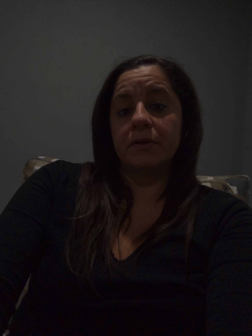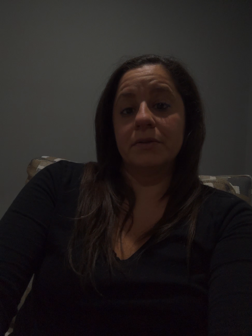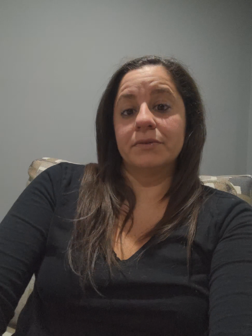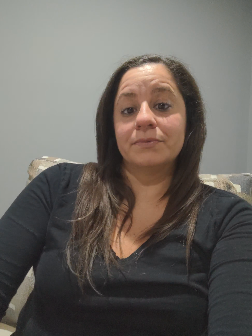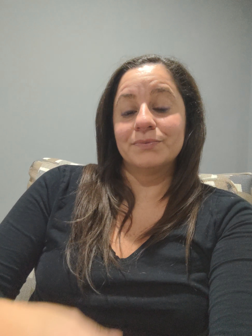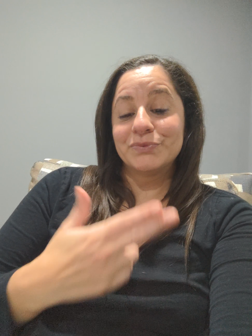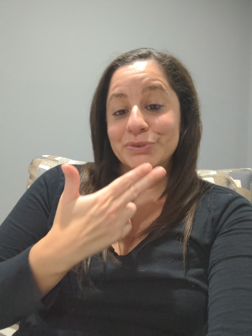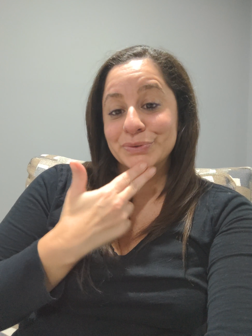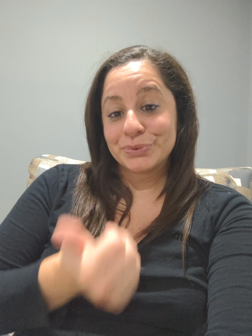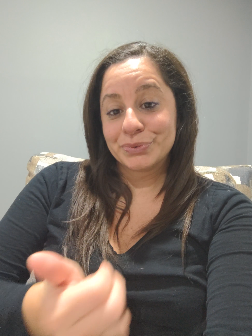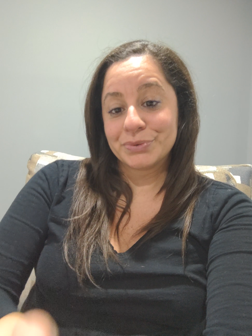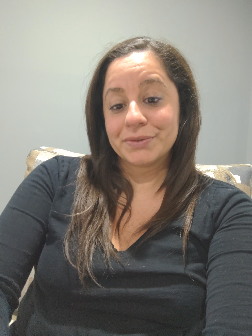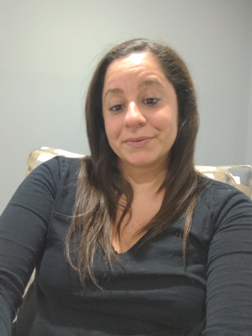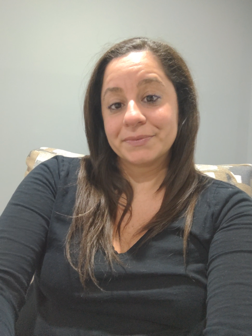cute